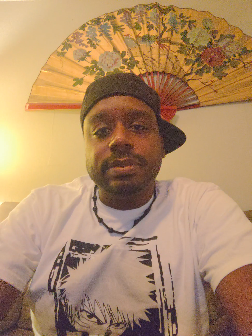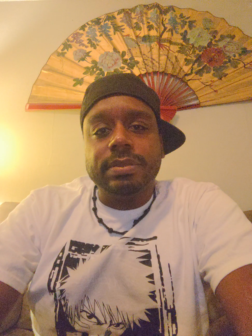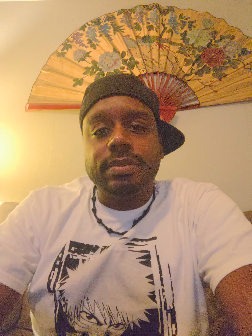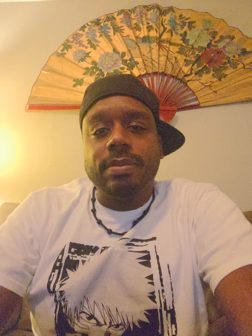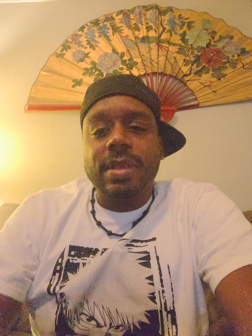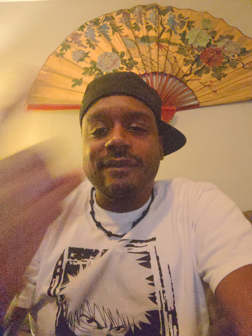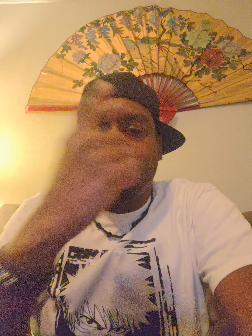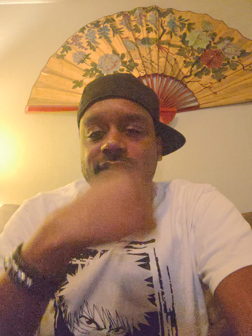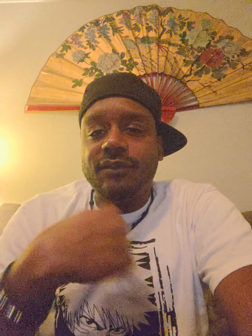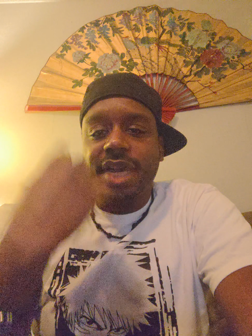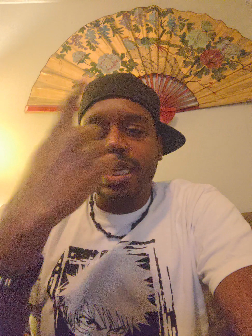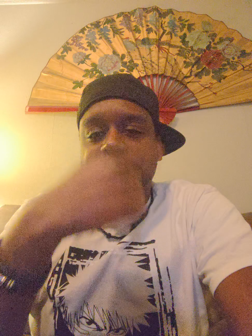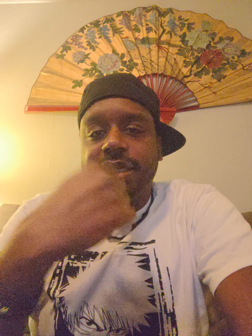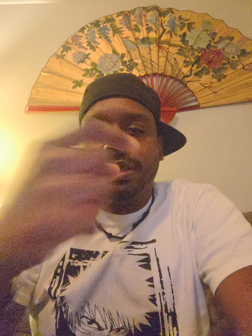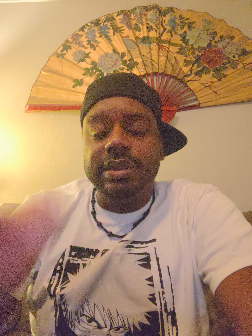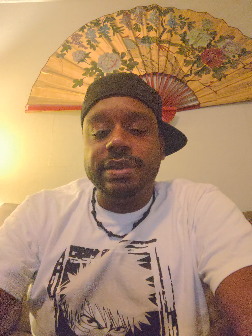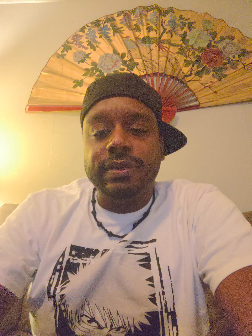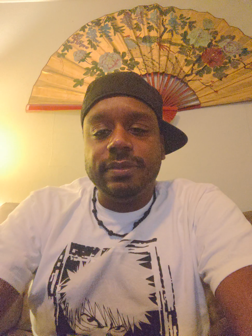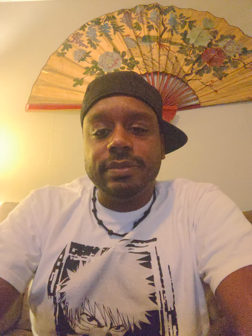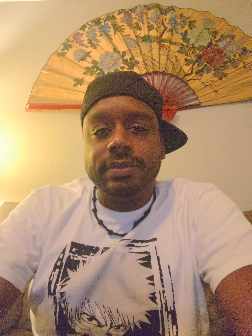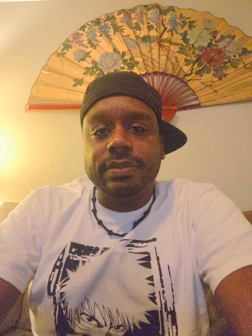face